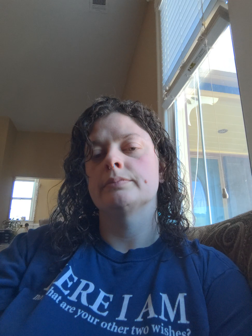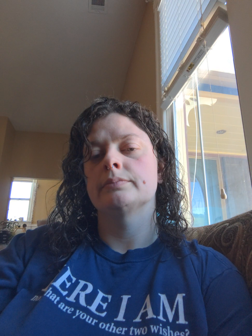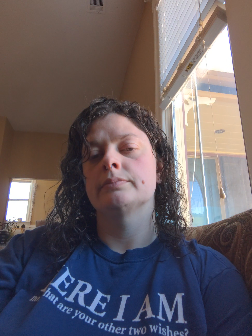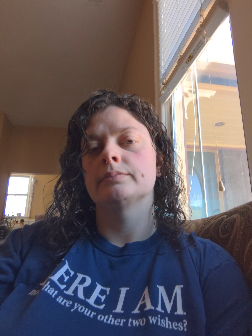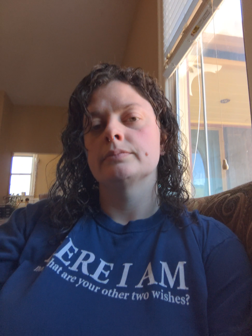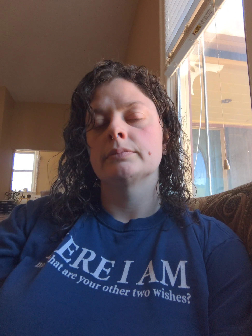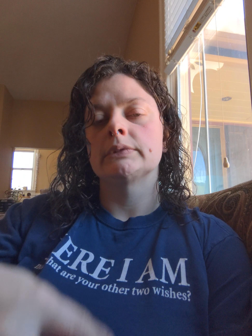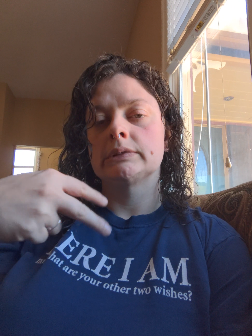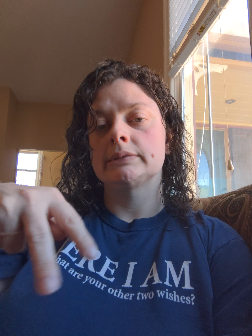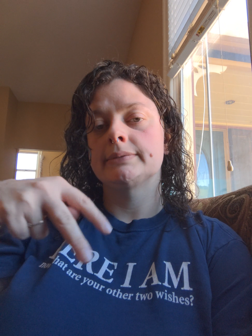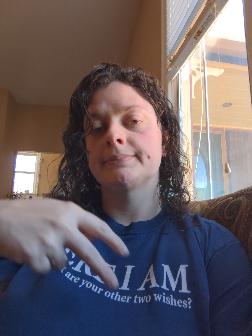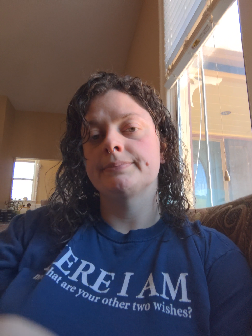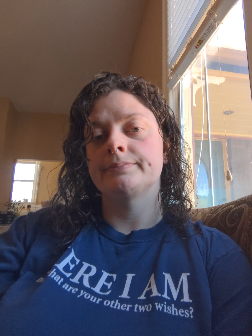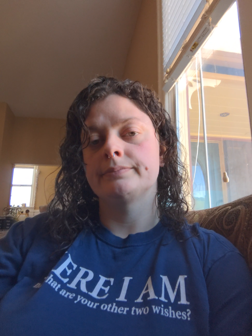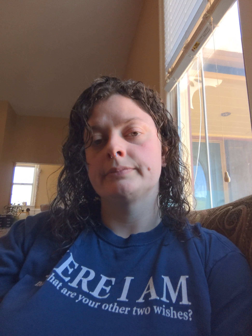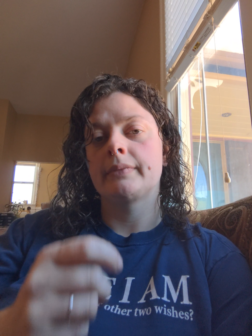dance